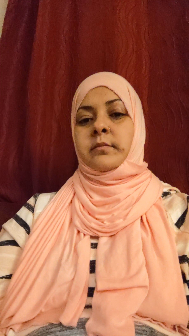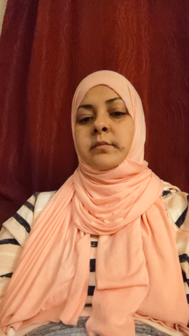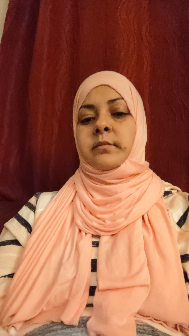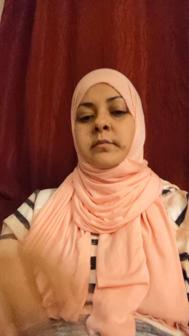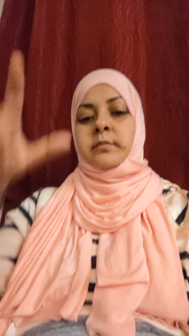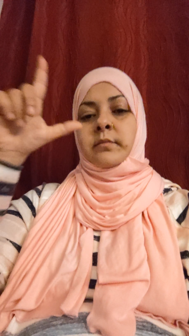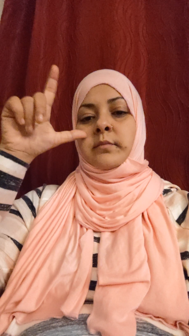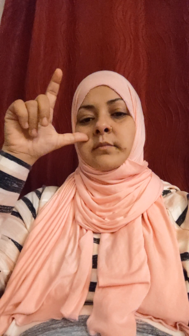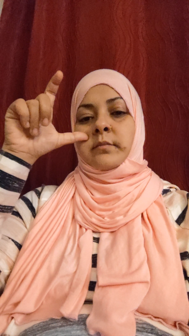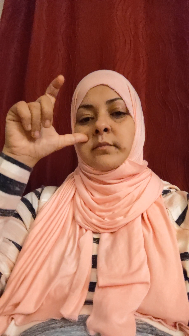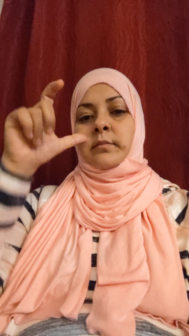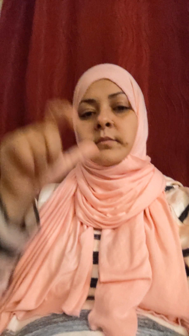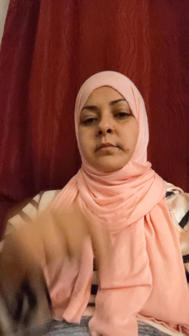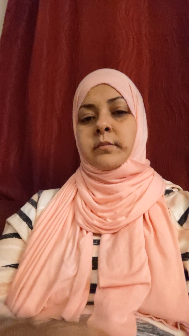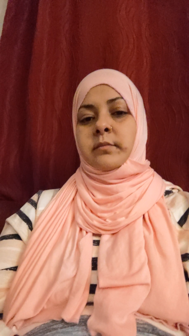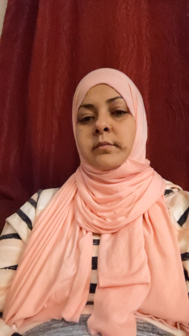camera